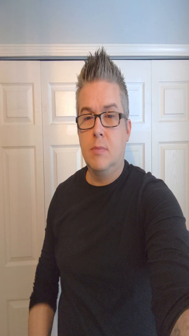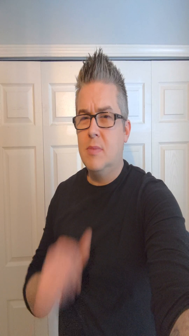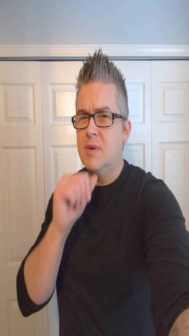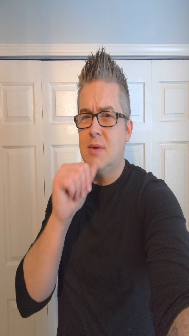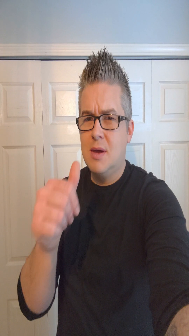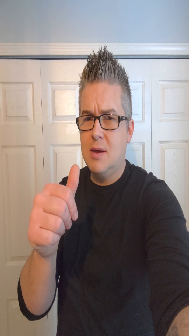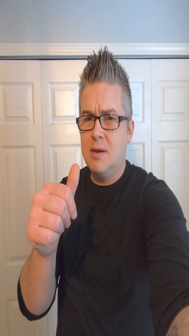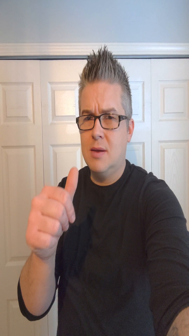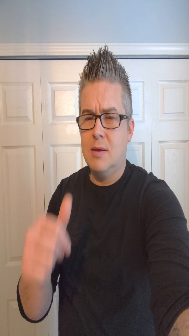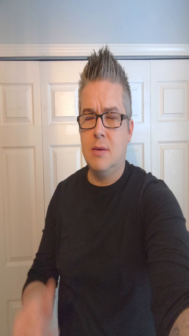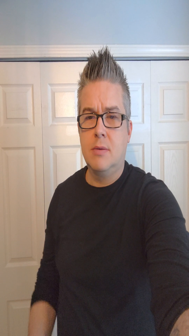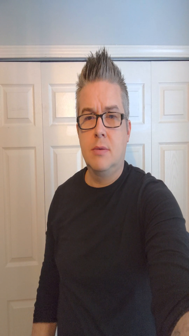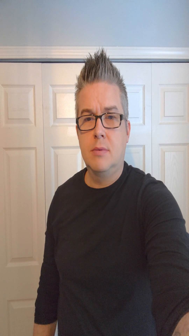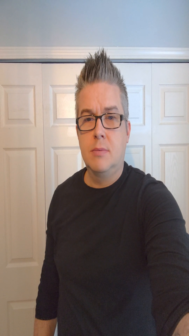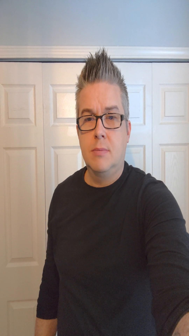not